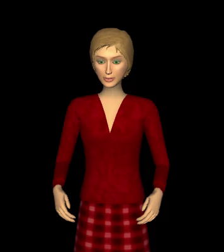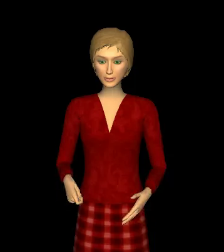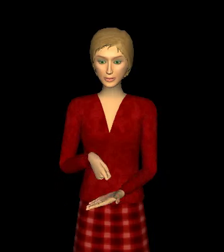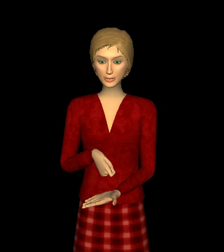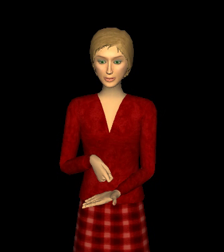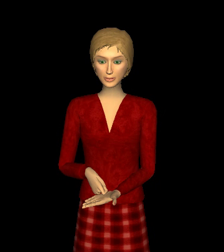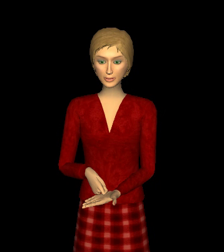يشتري